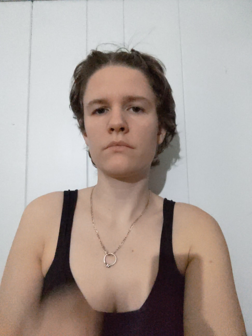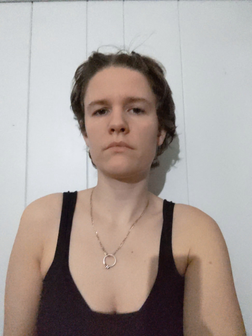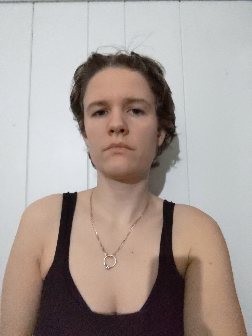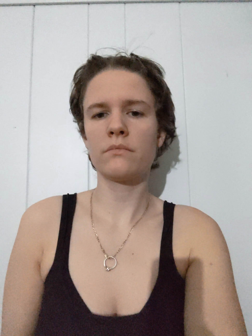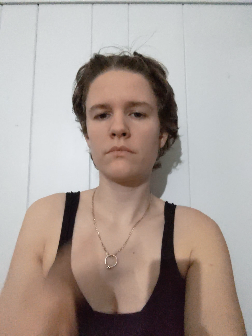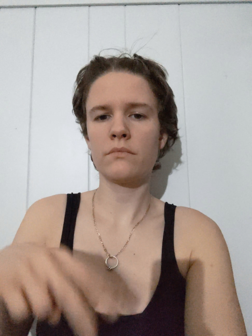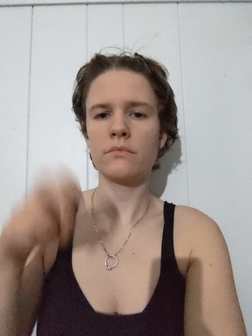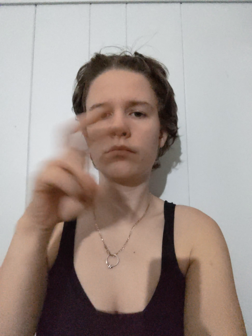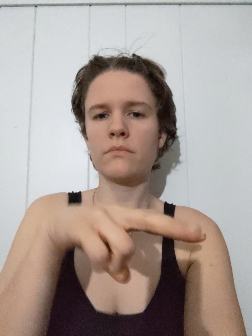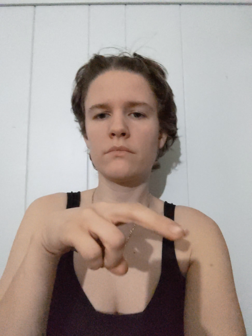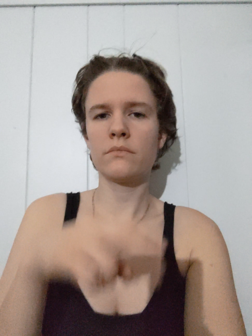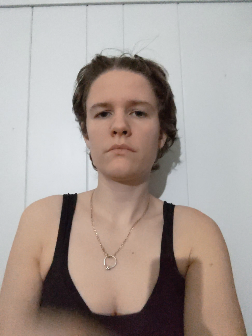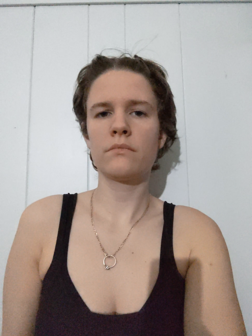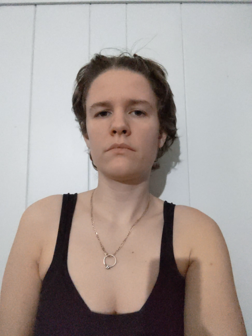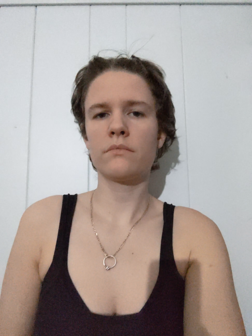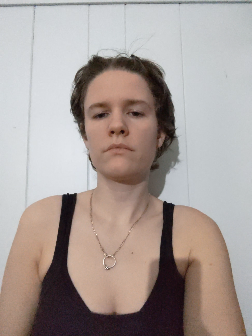jump